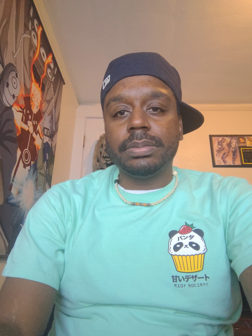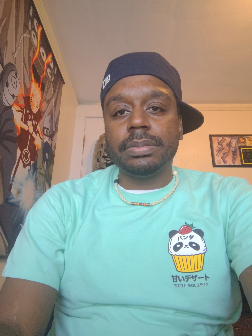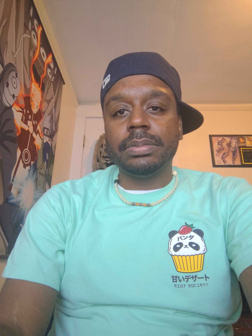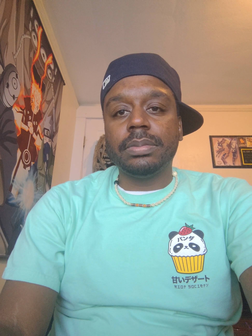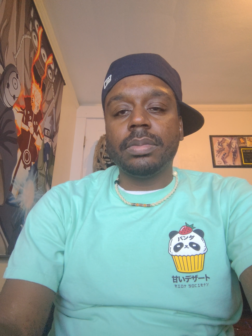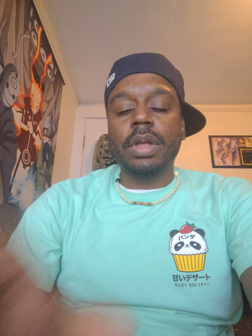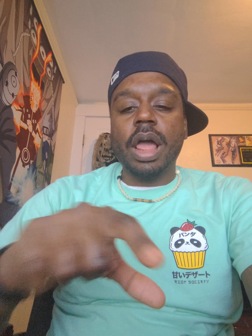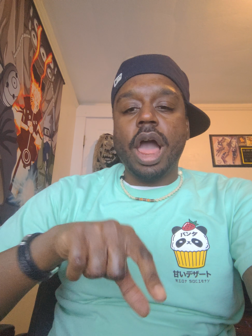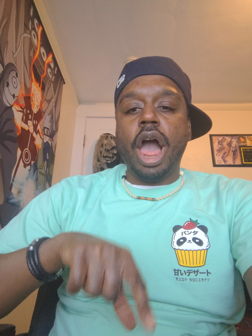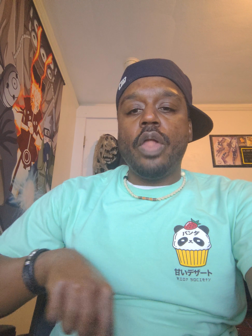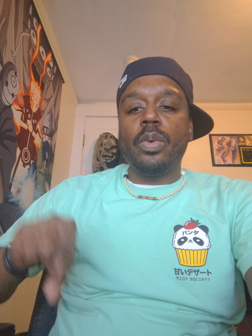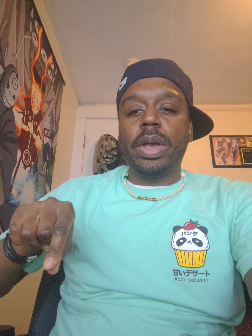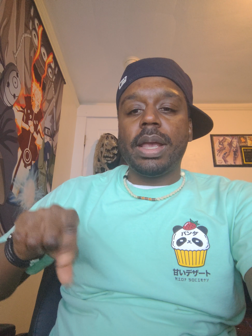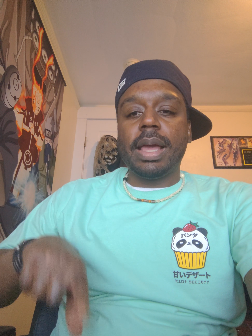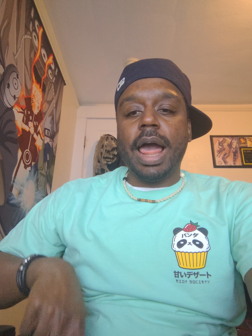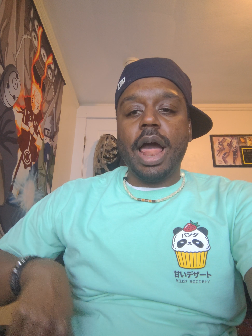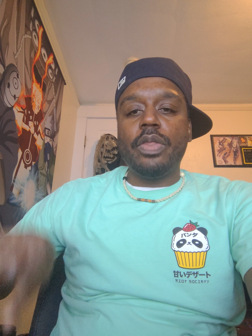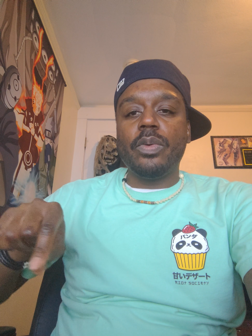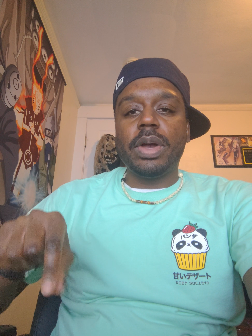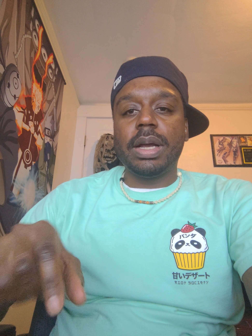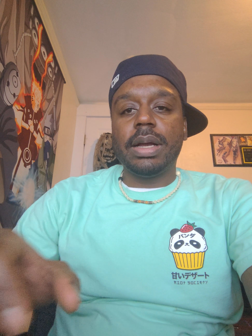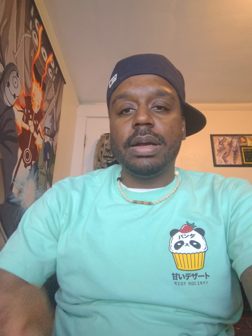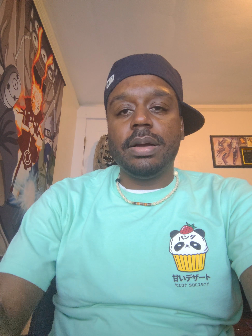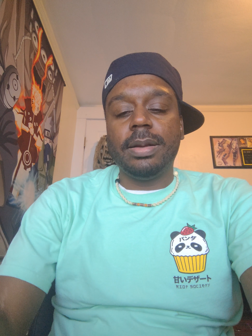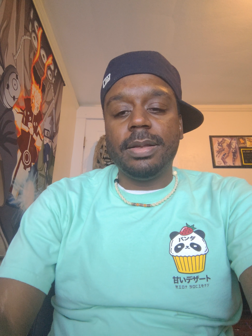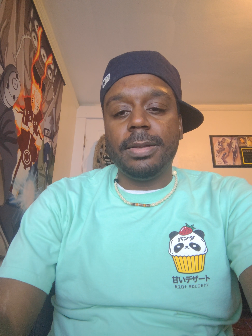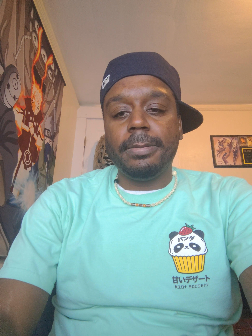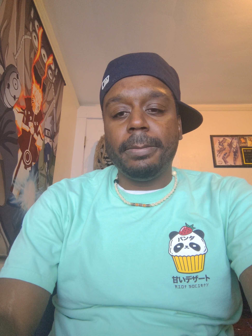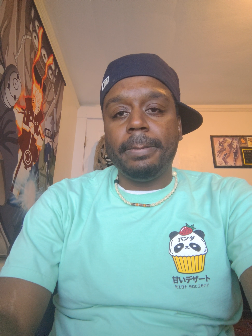underwear